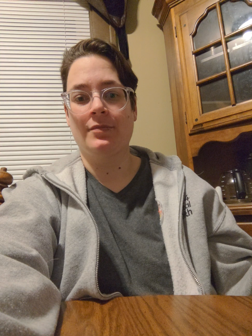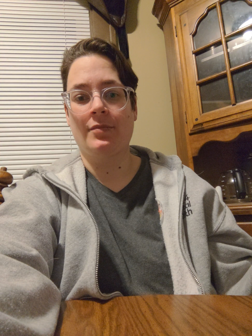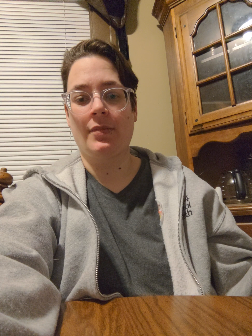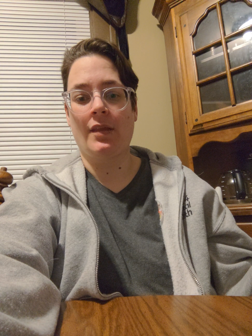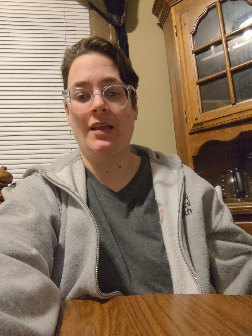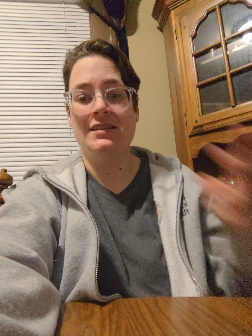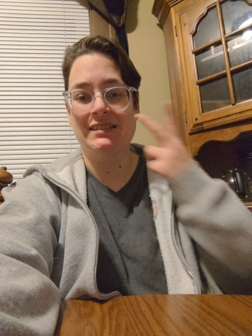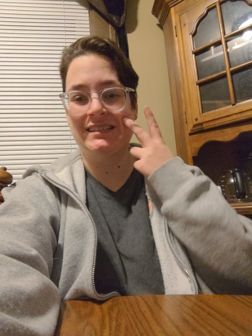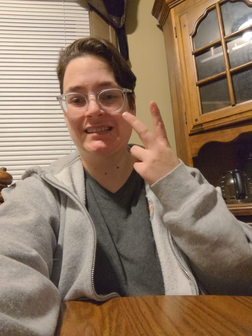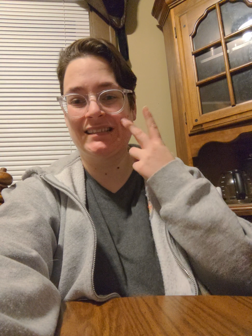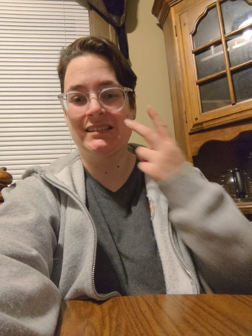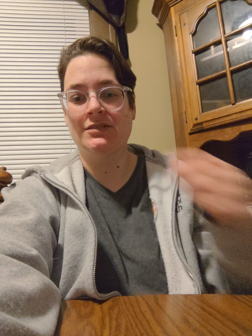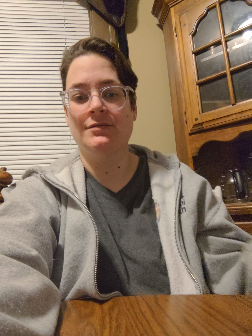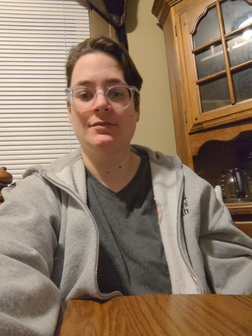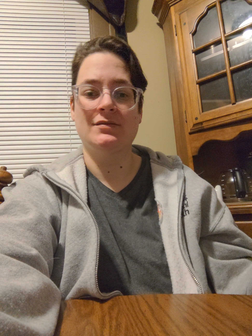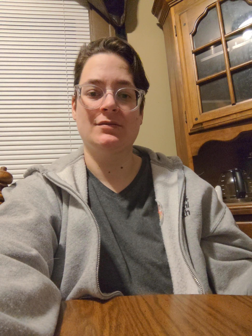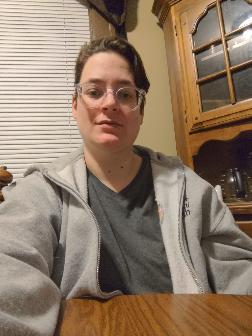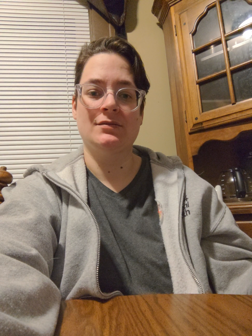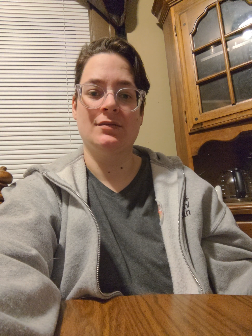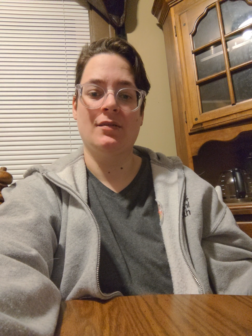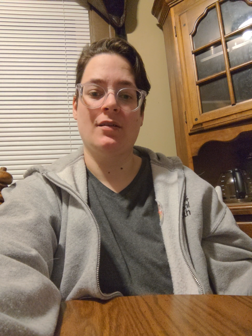see